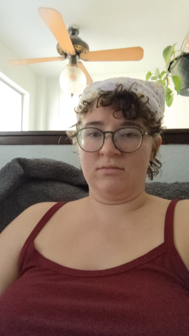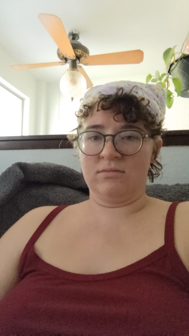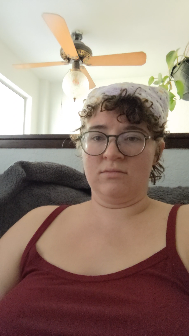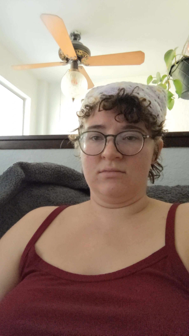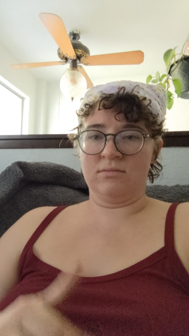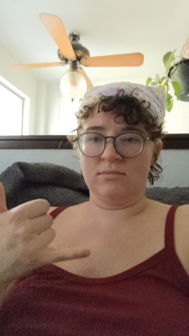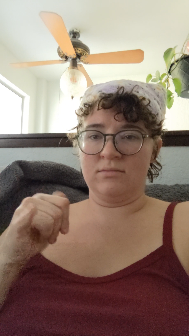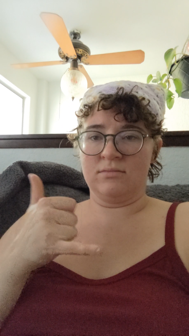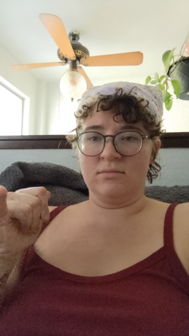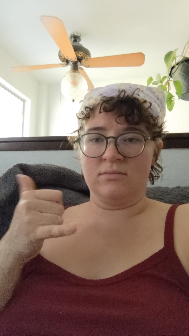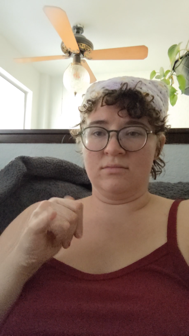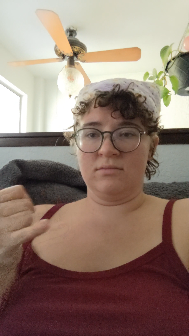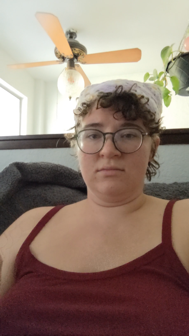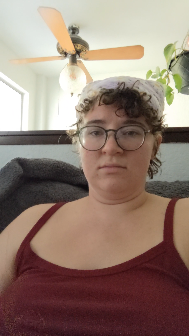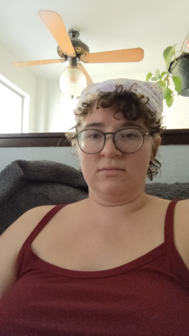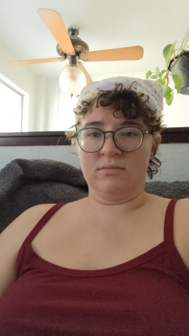play